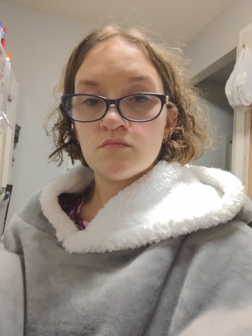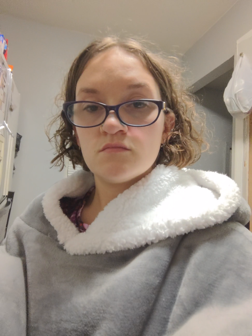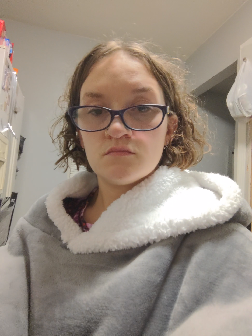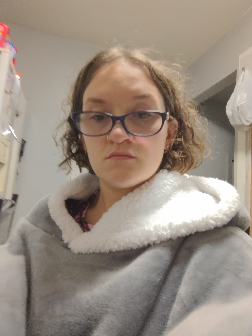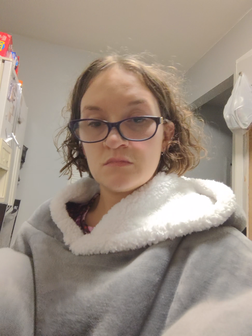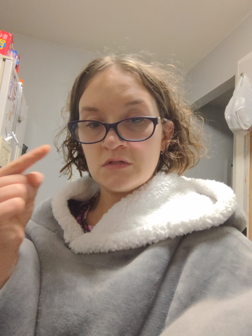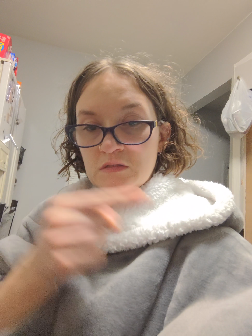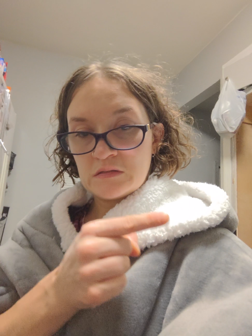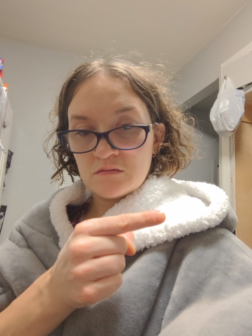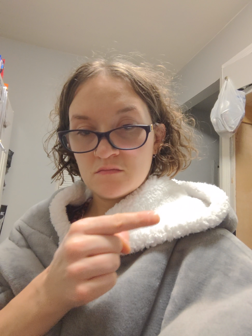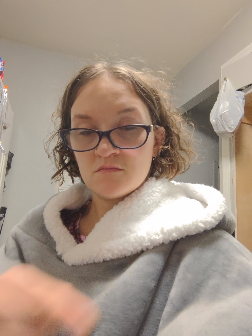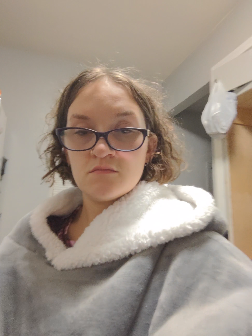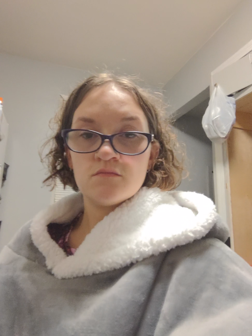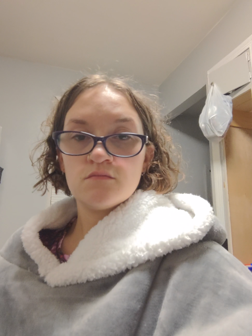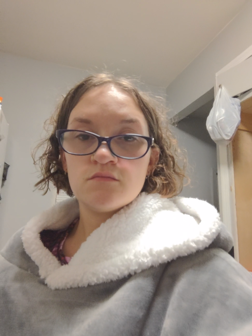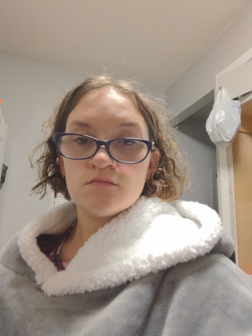he/she/it